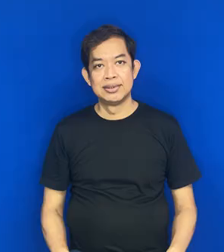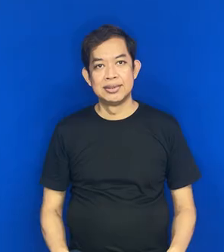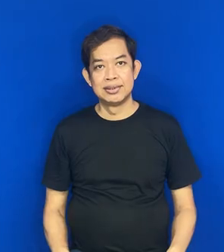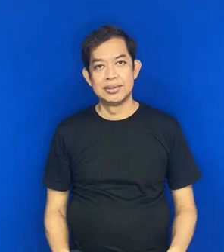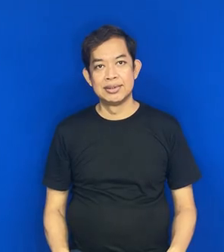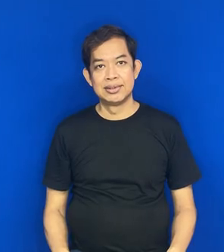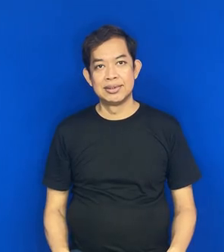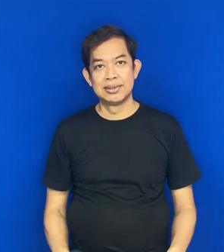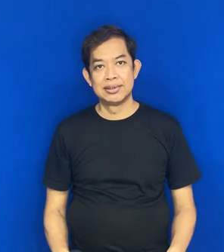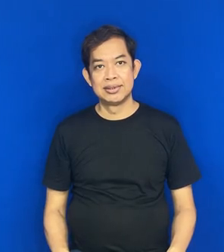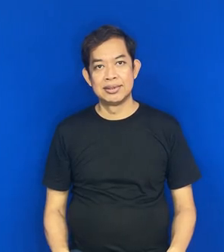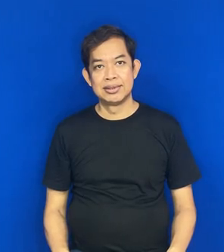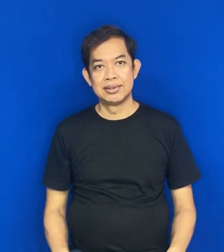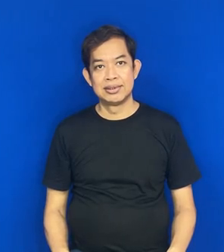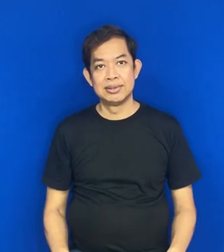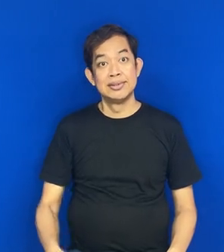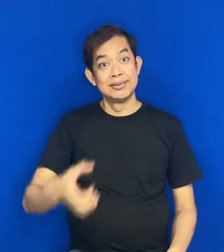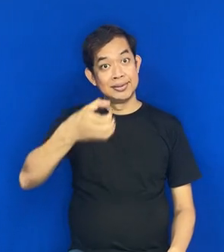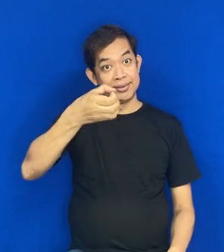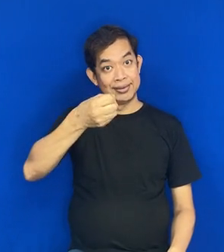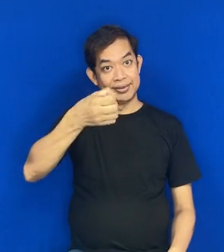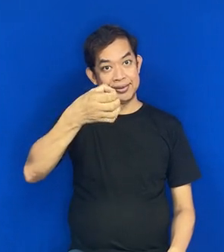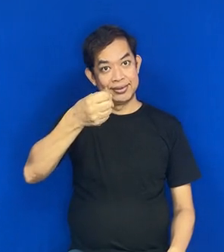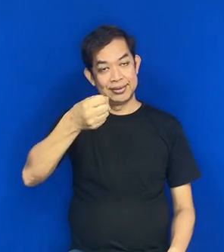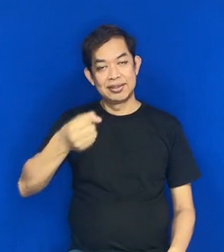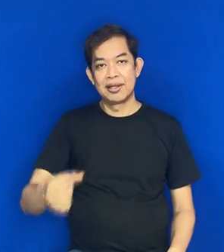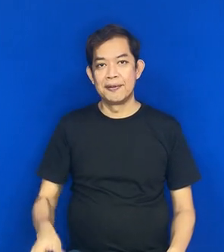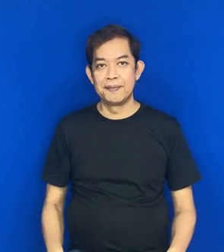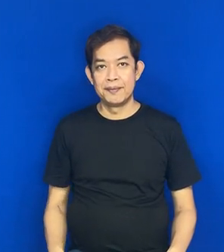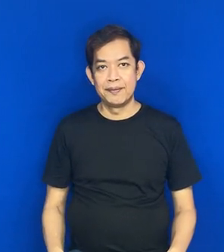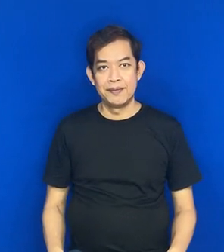milk